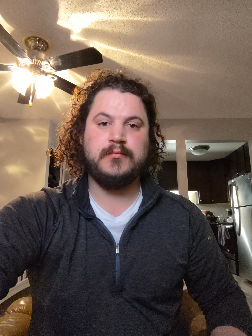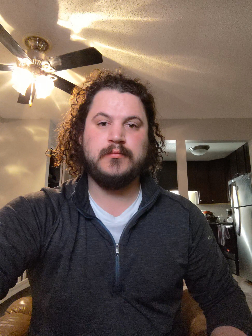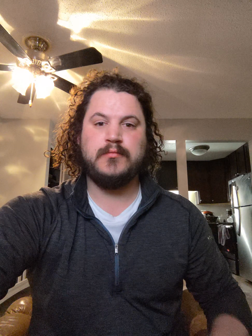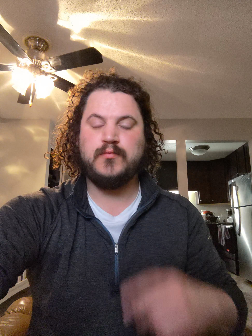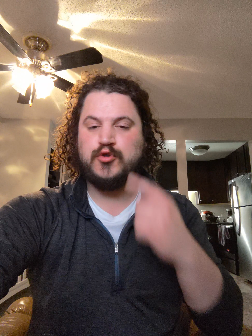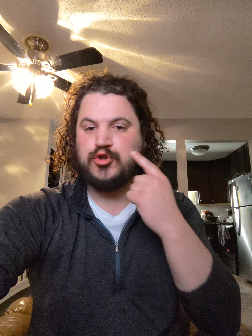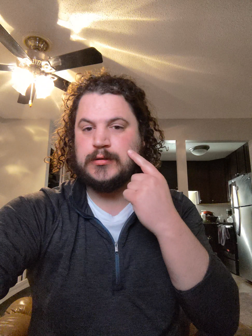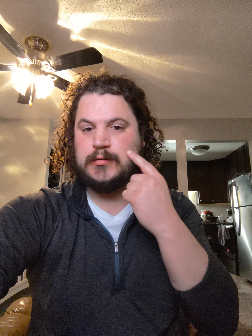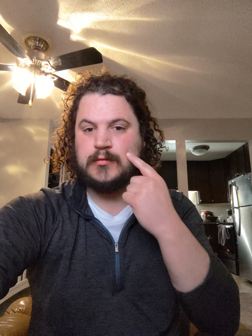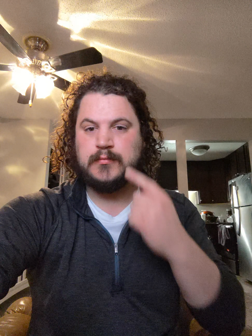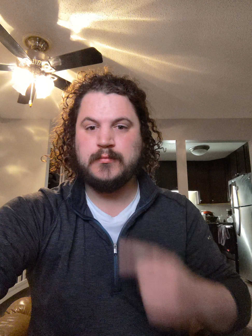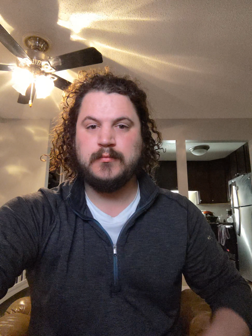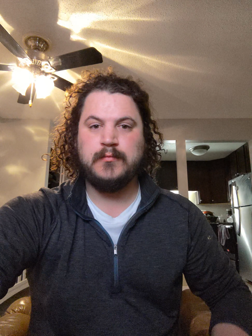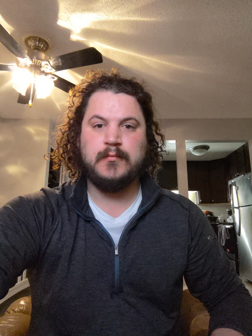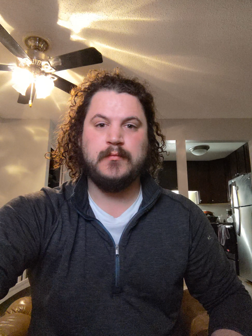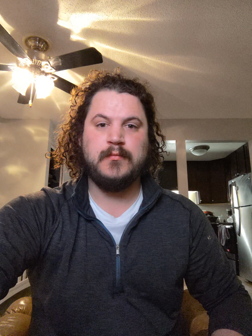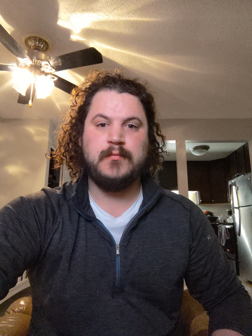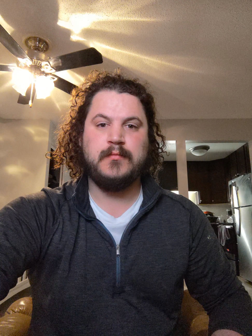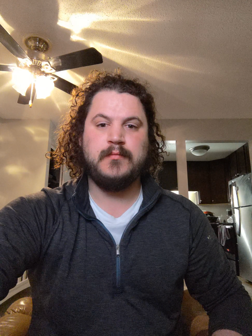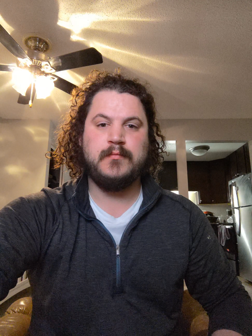cheek